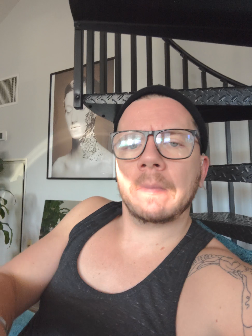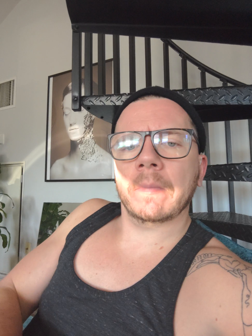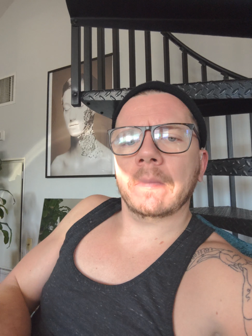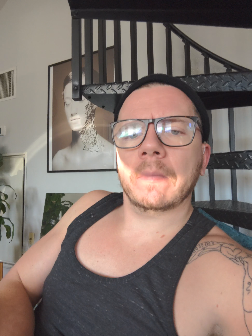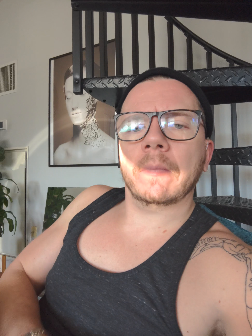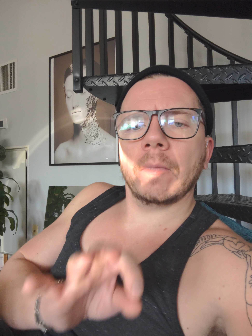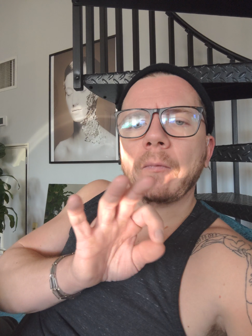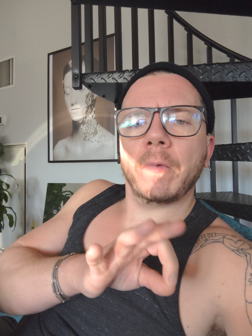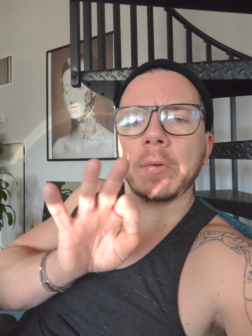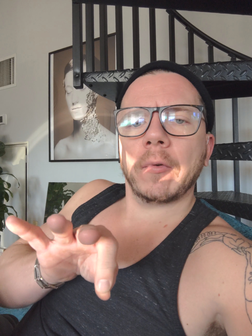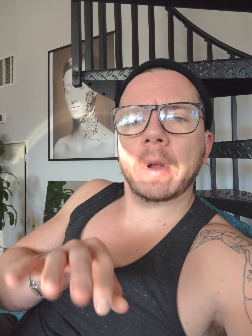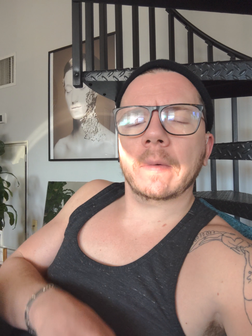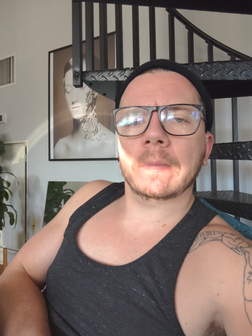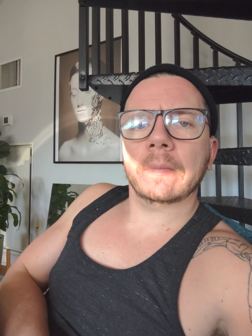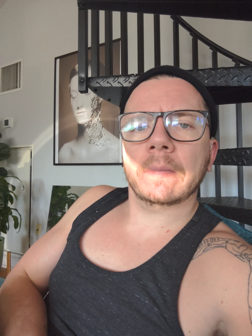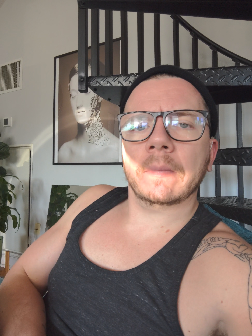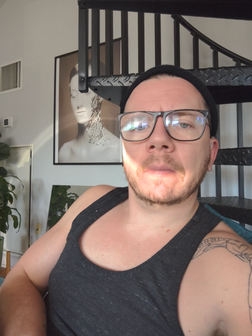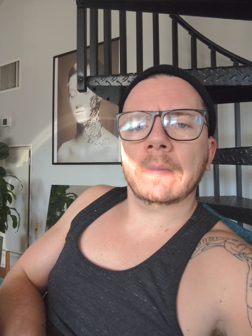french fries